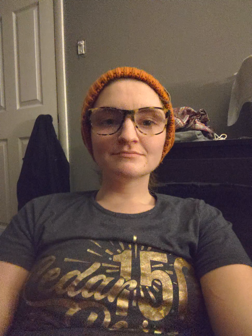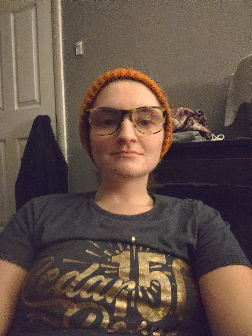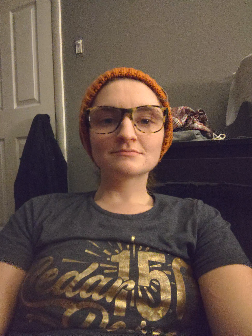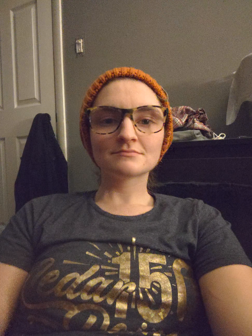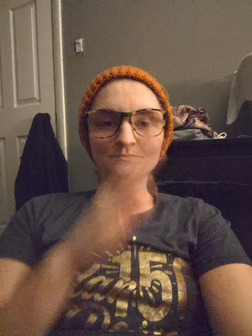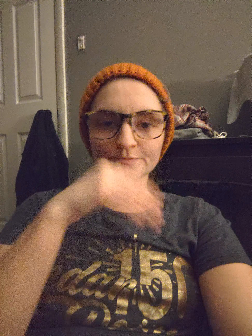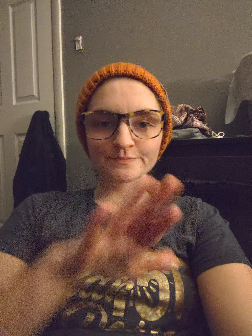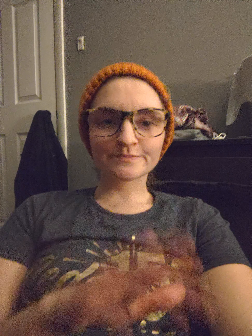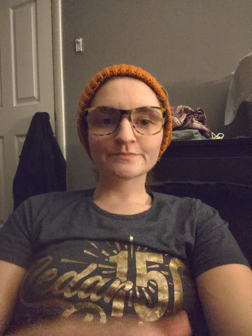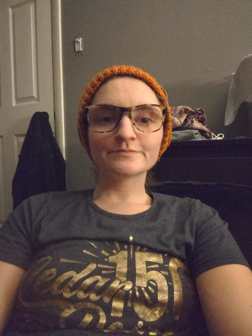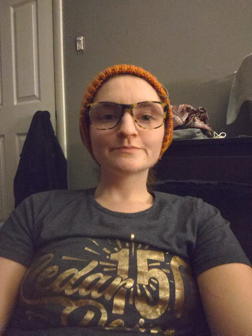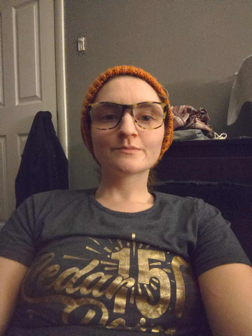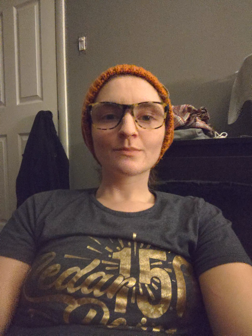elephant